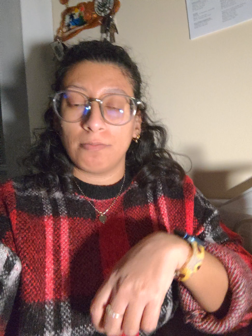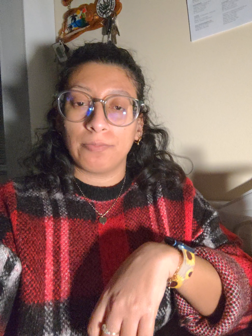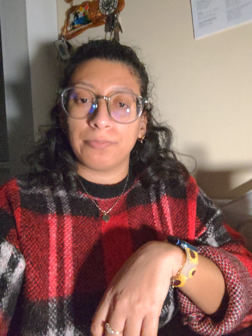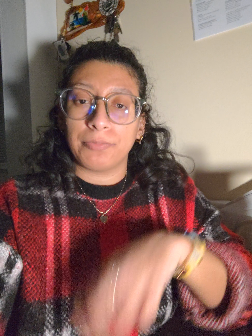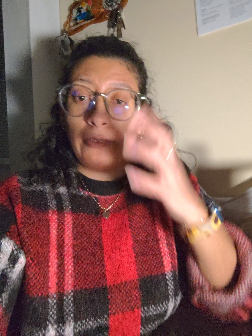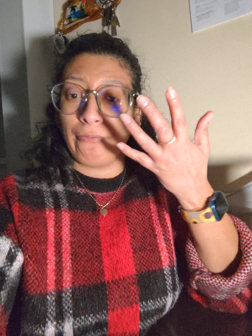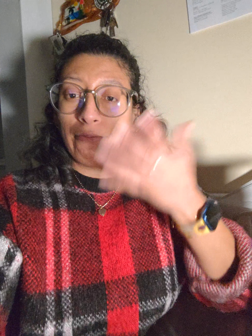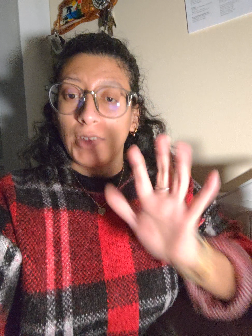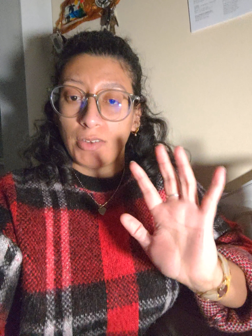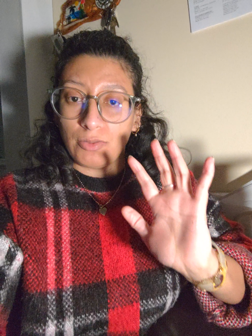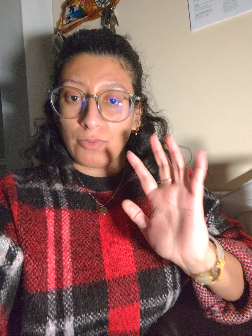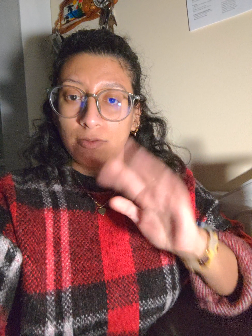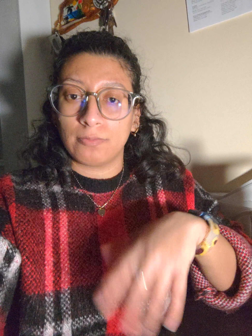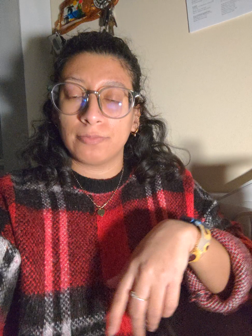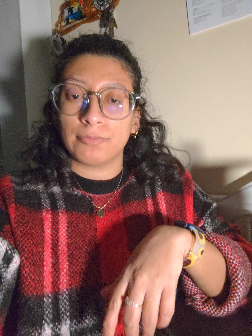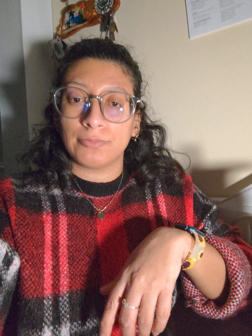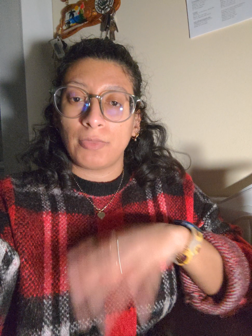finish